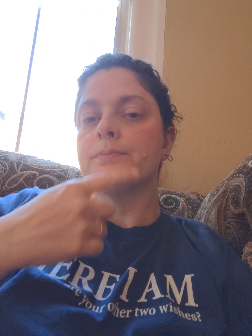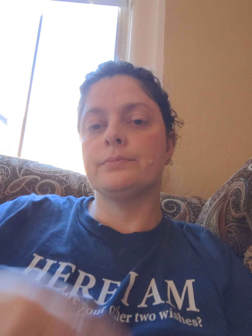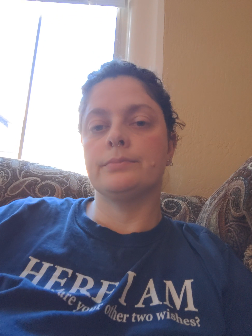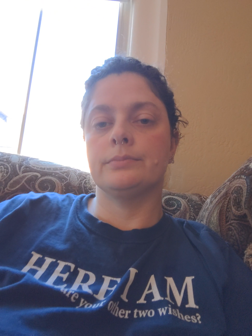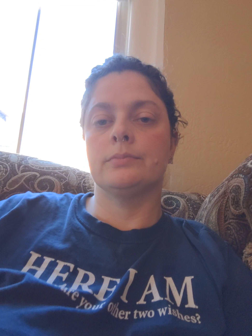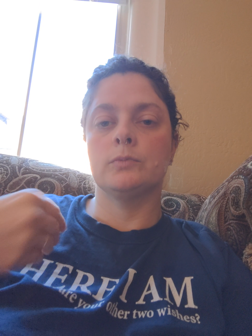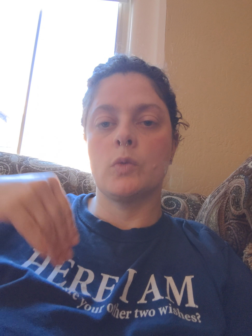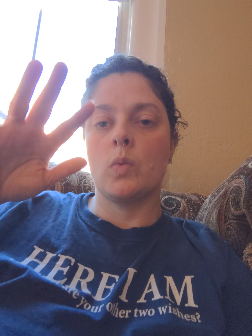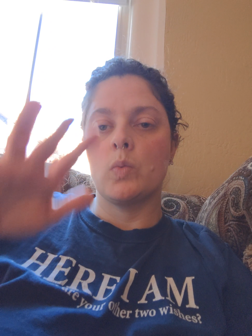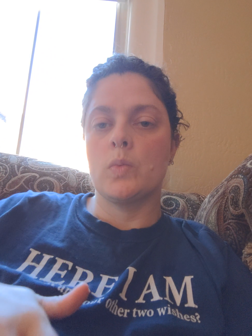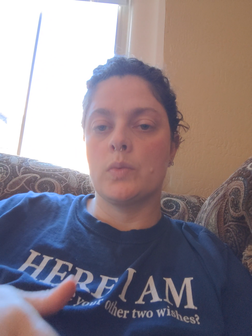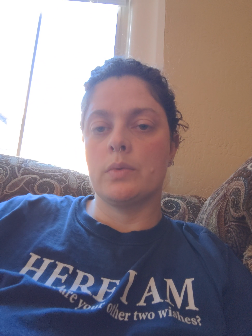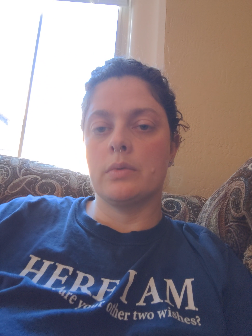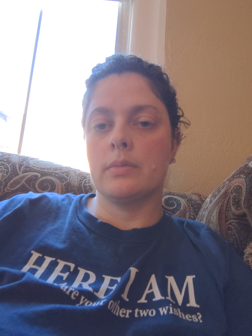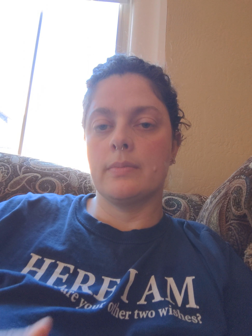snow